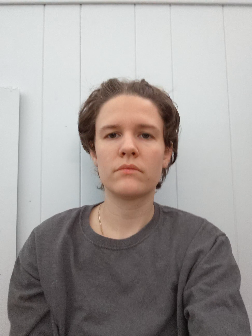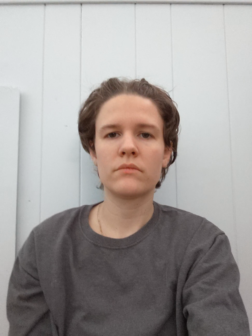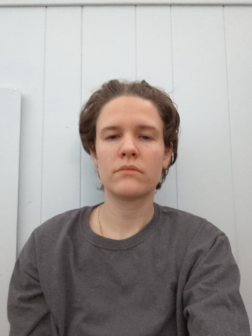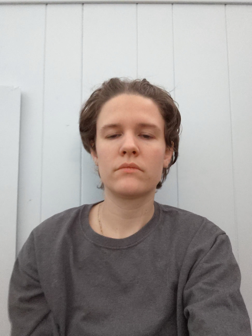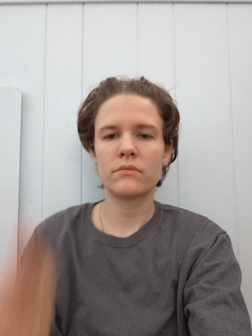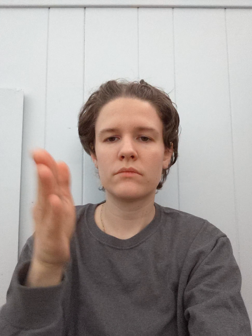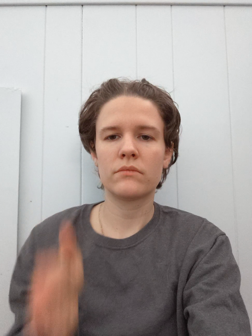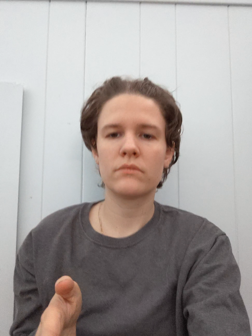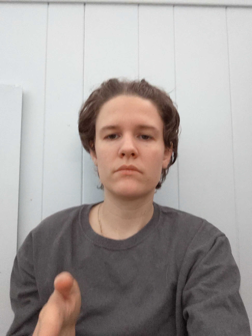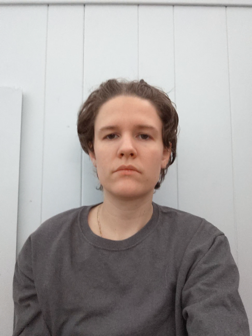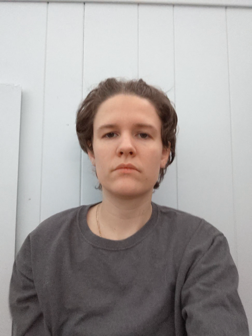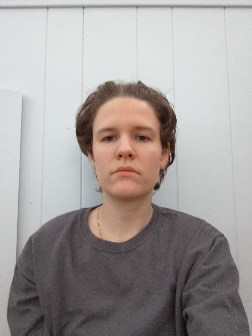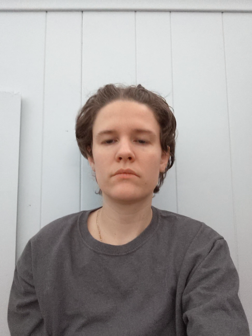person